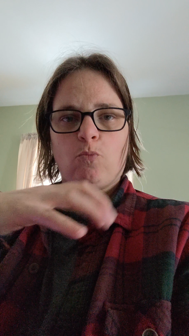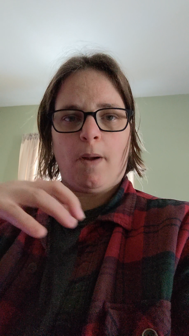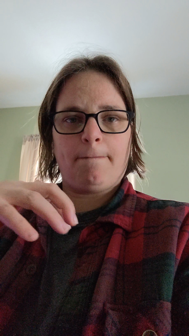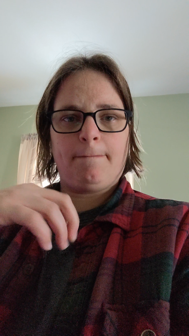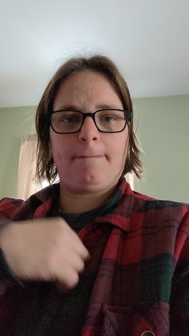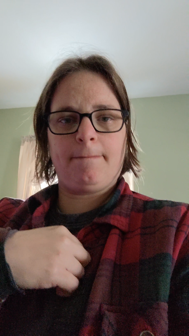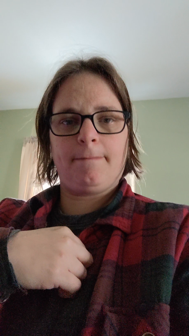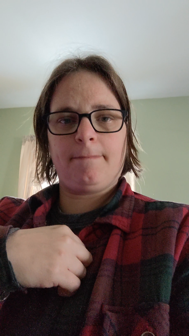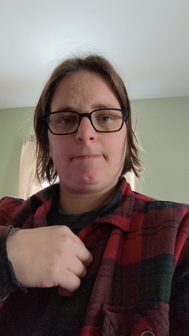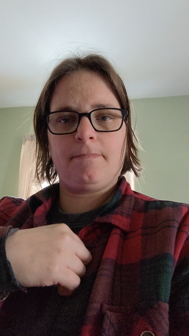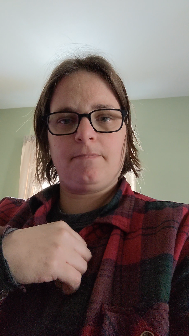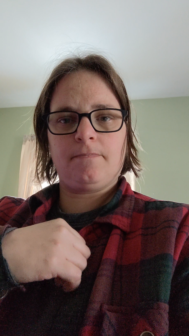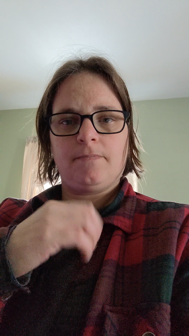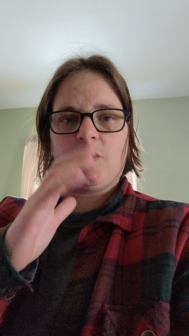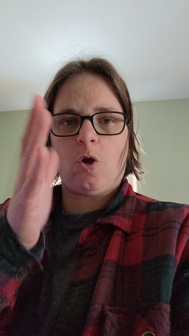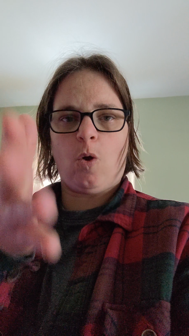over